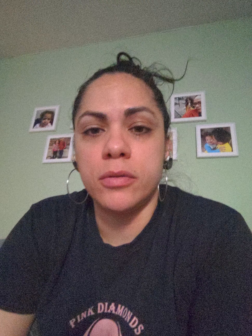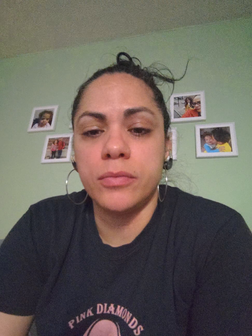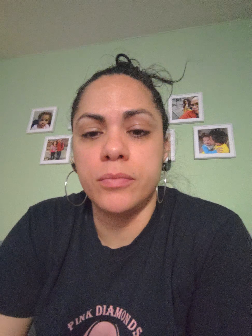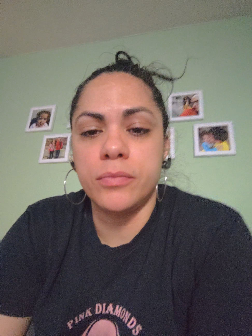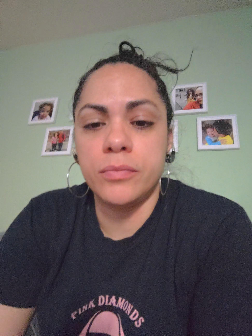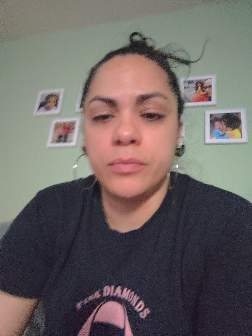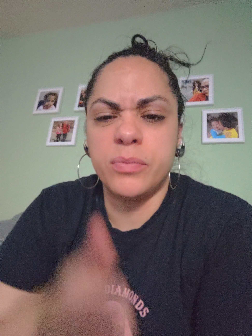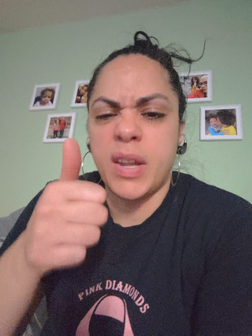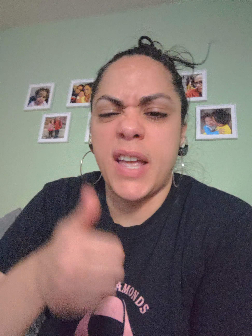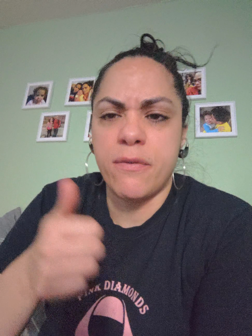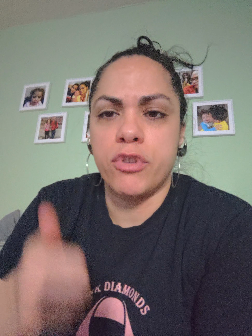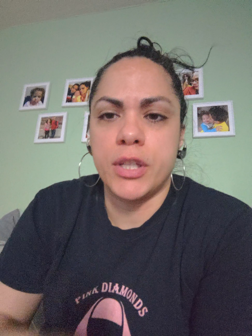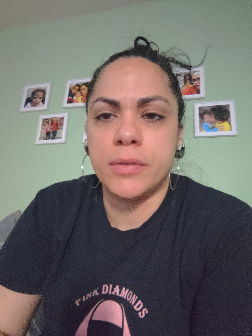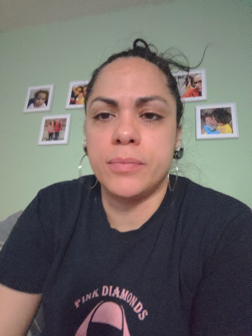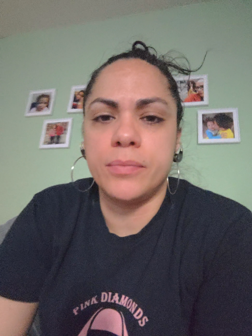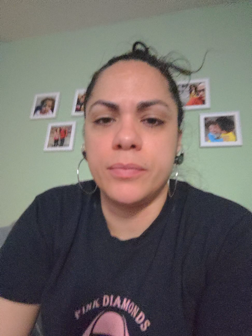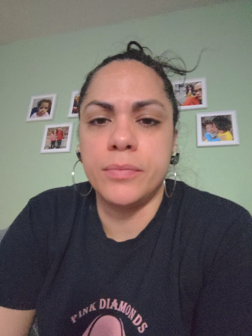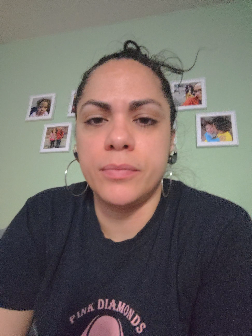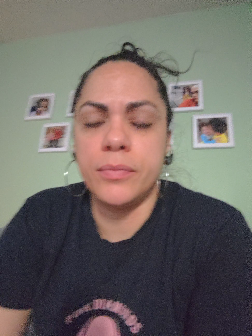every